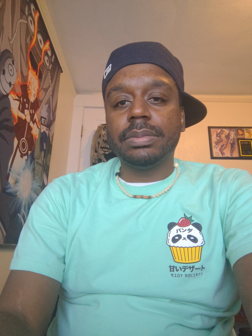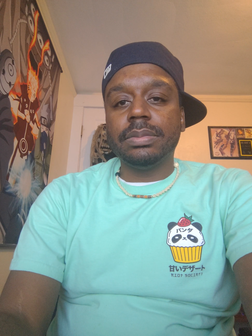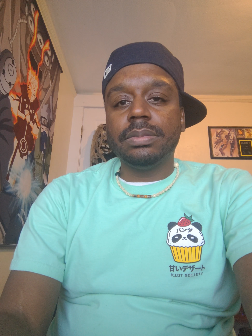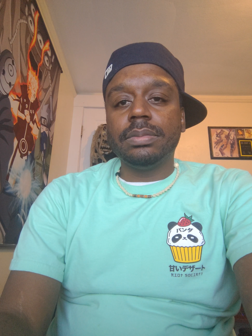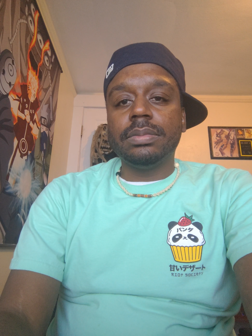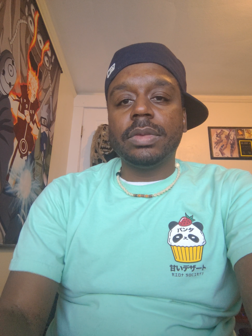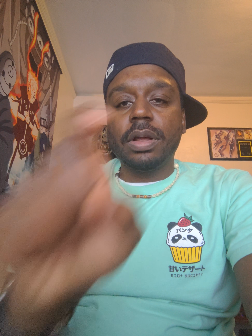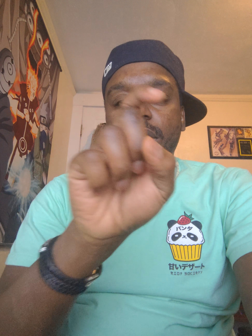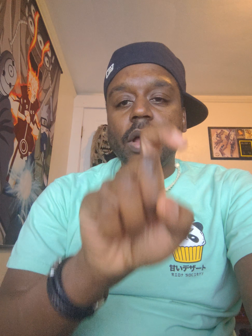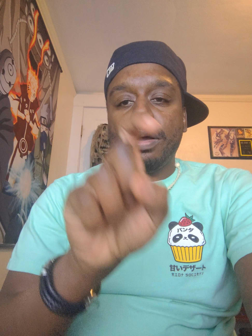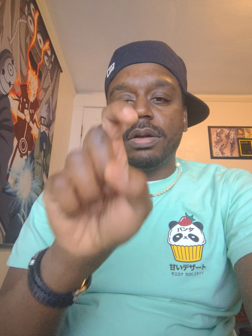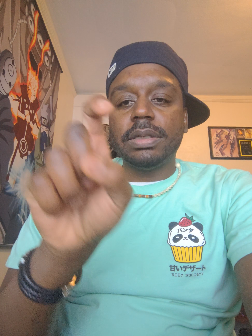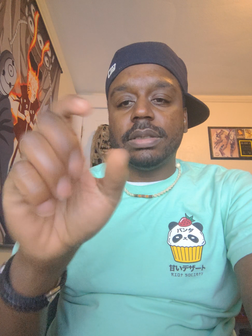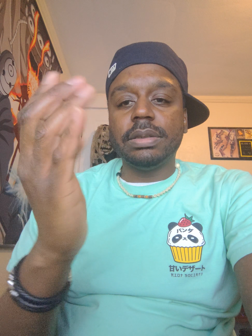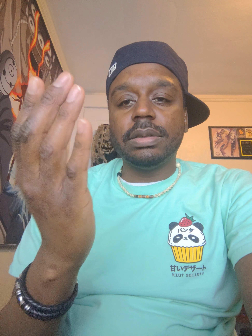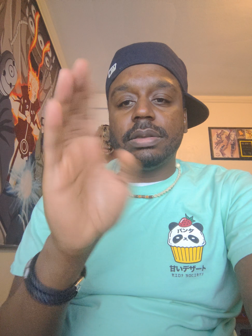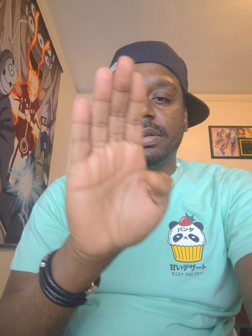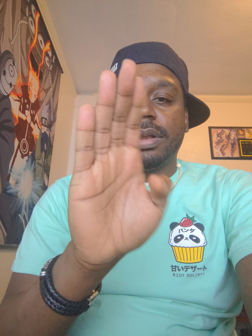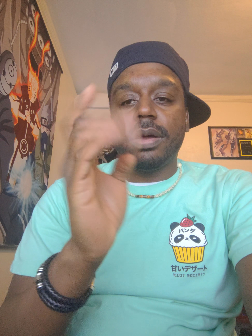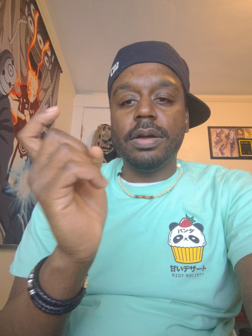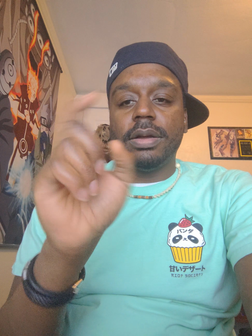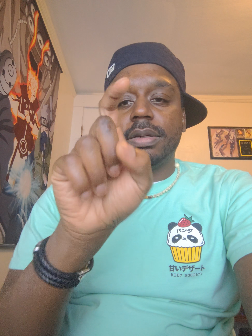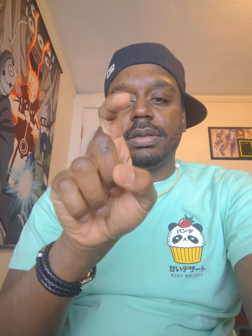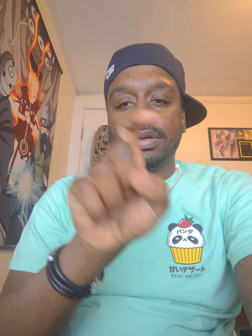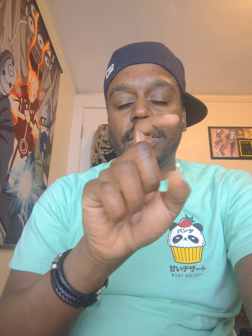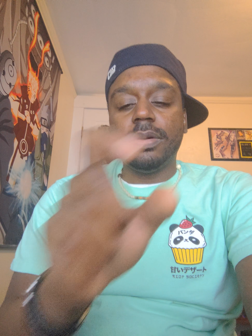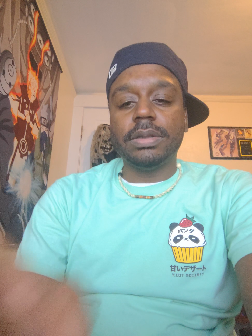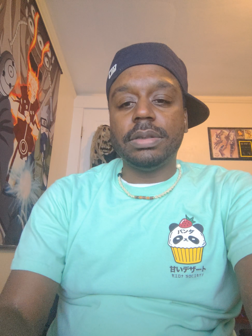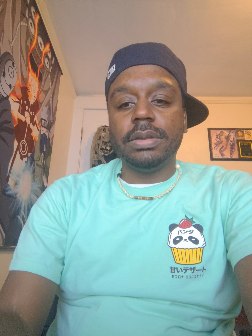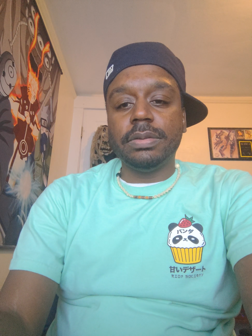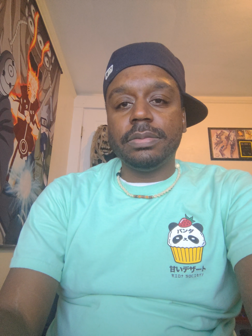closet